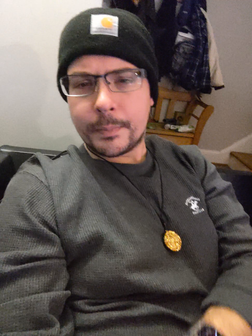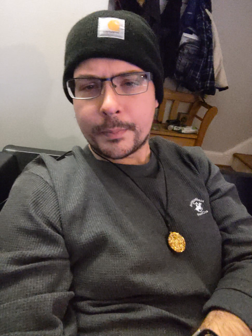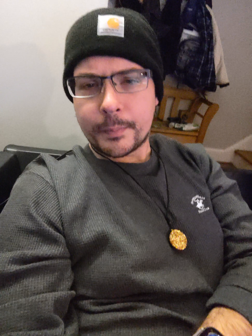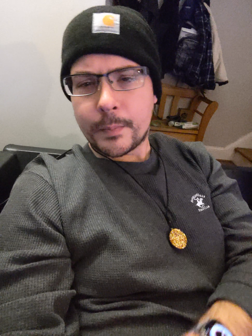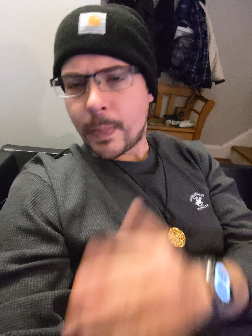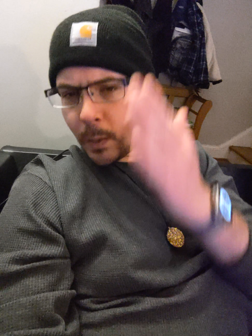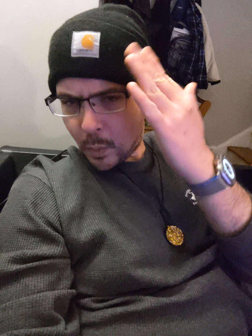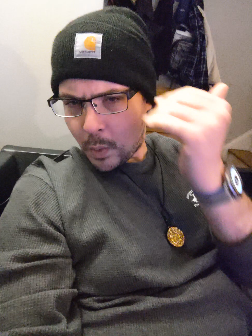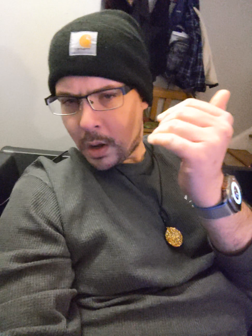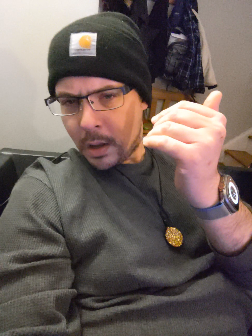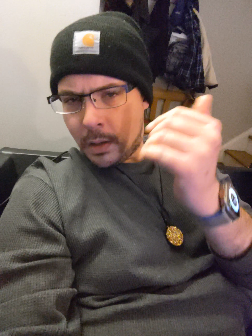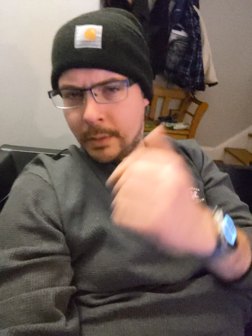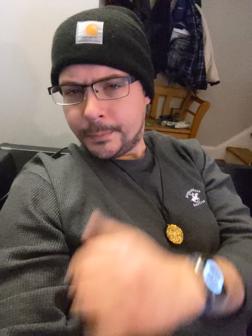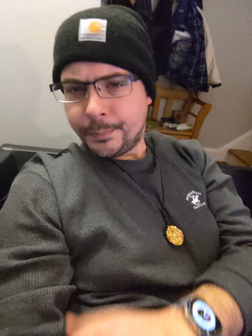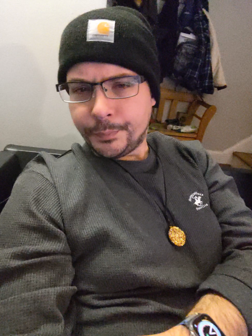why